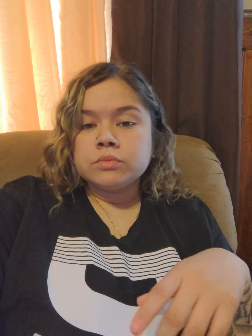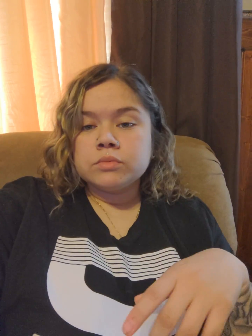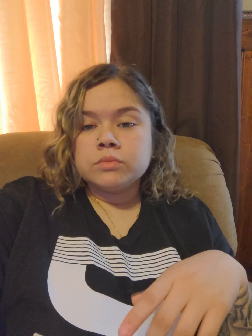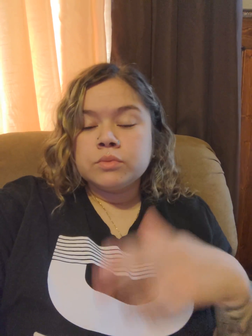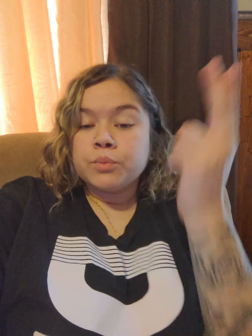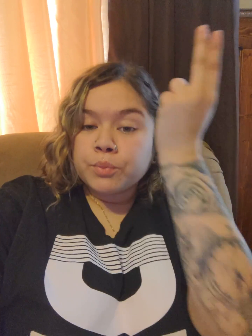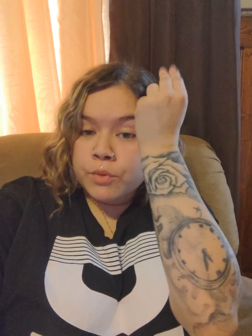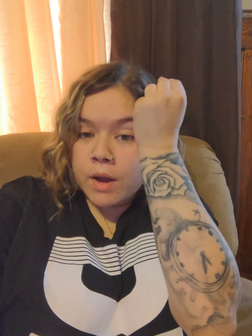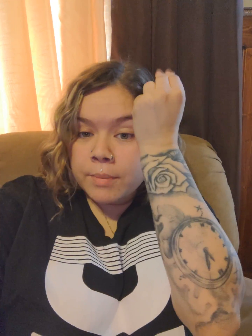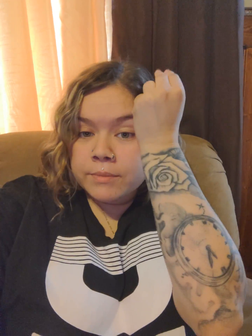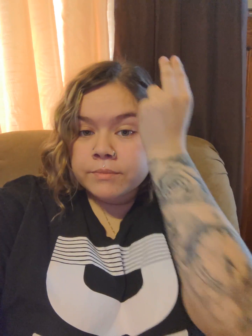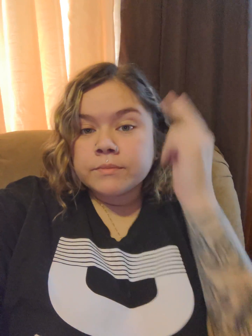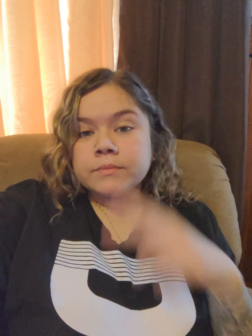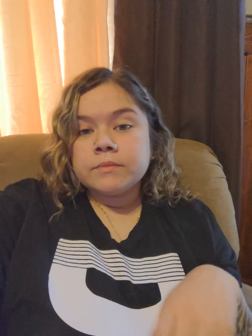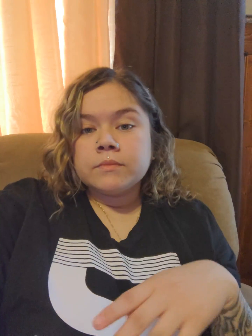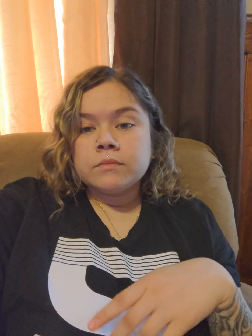rabbit